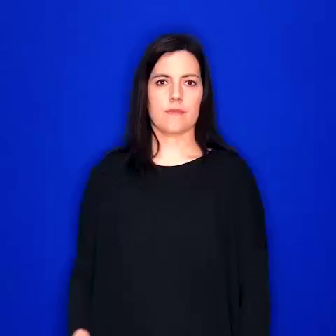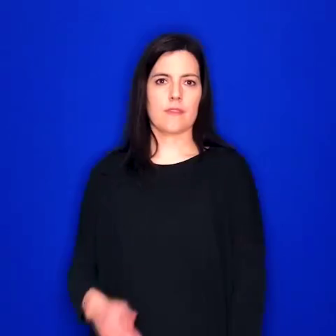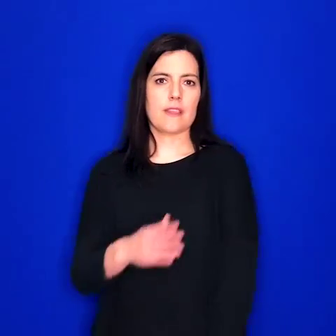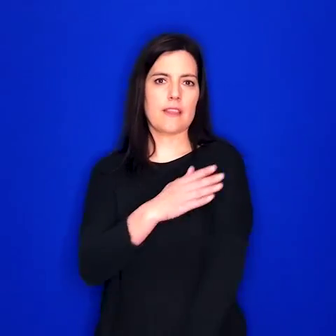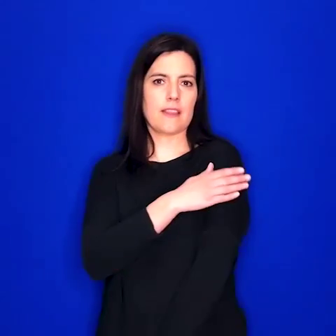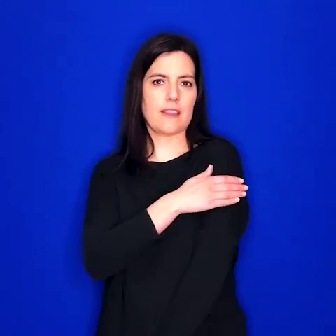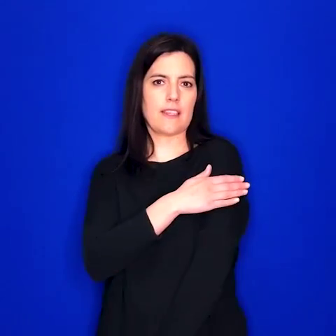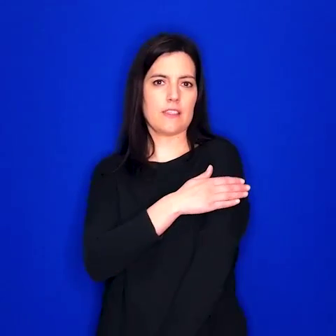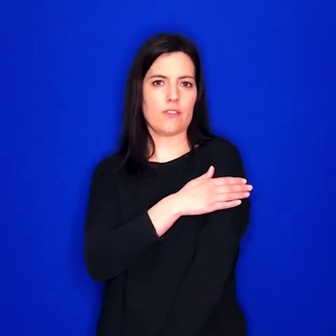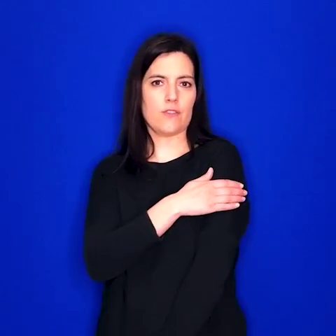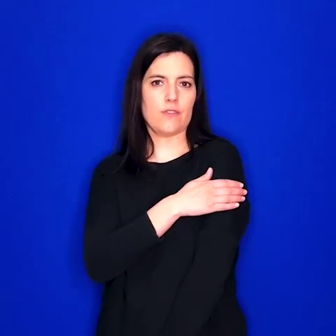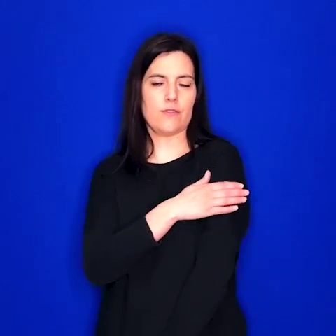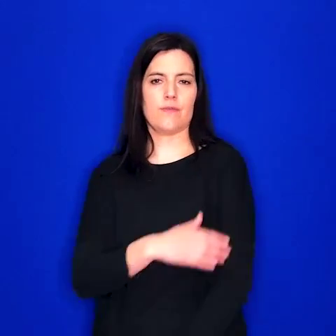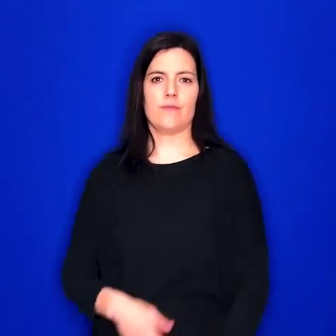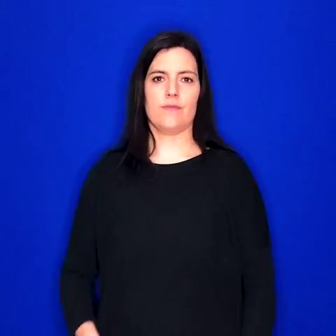tension